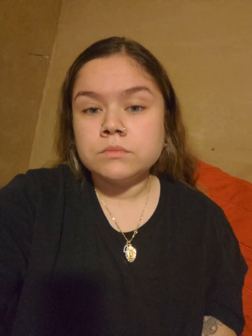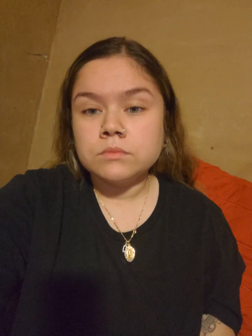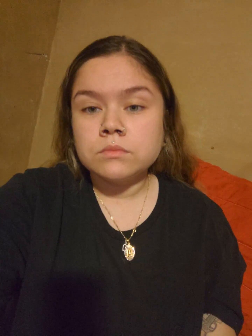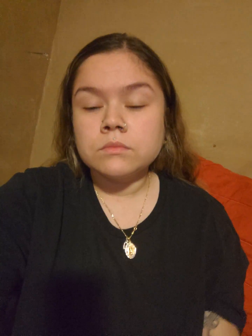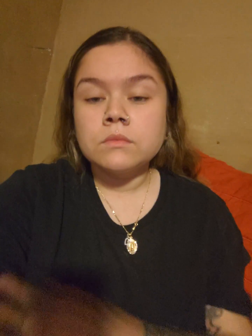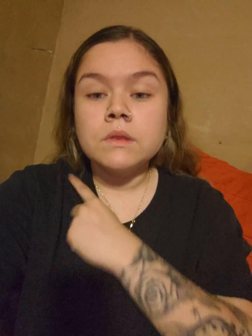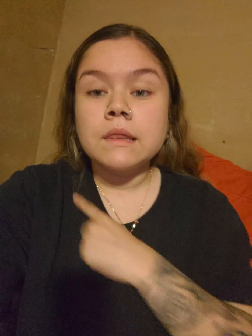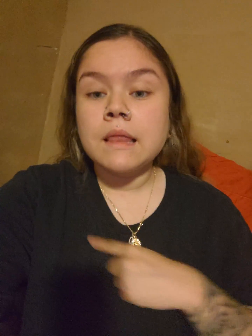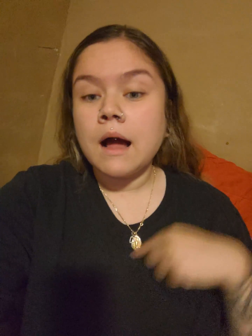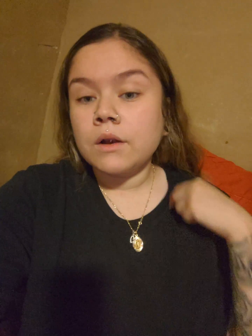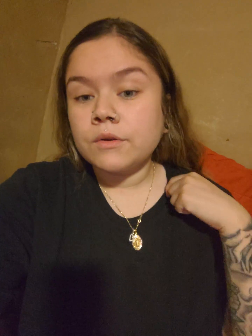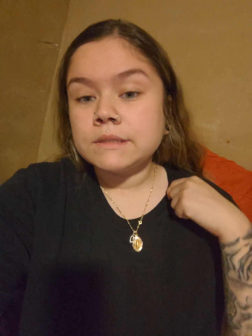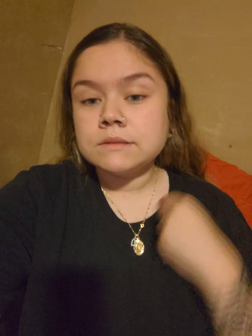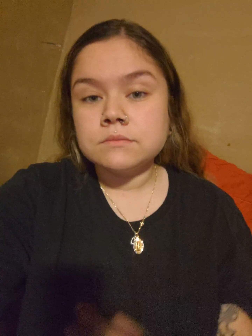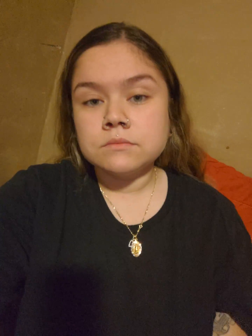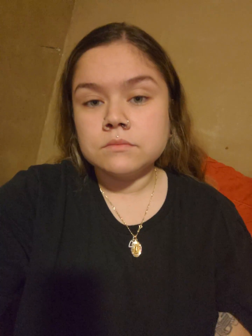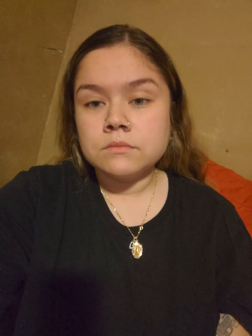necklace